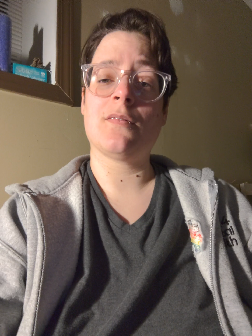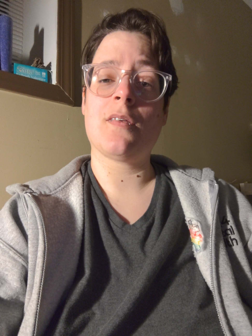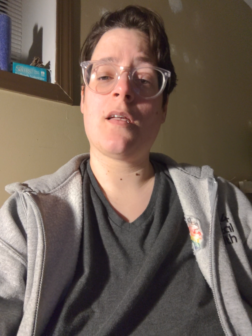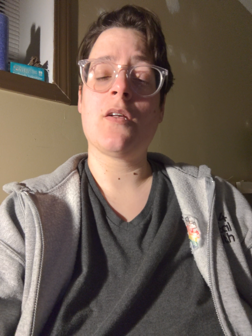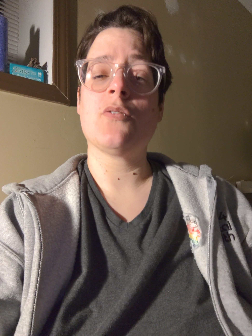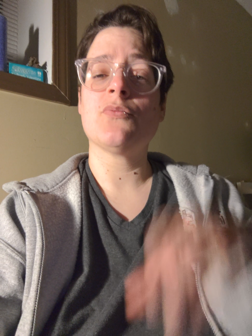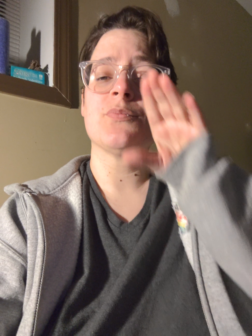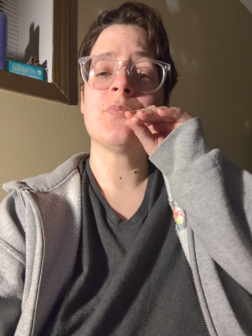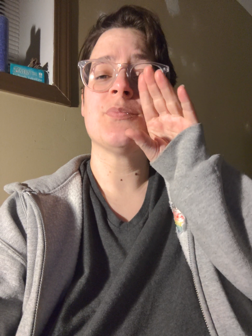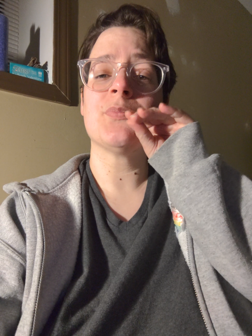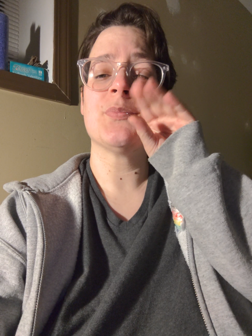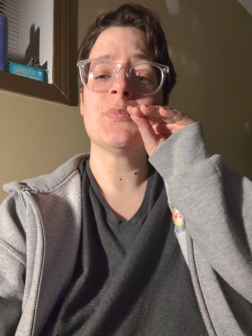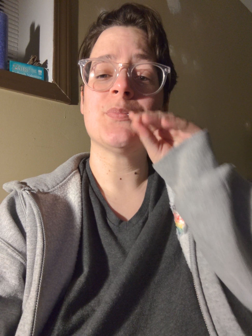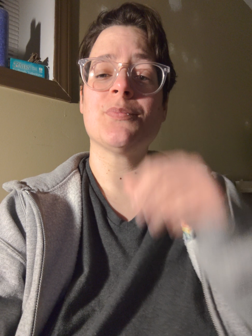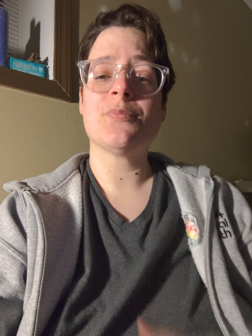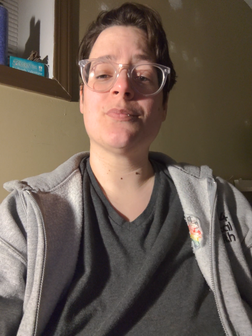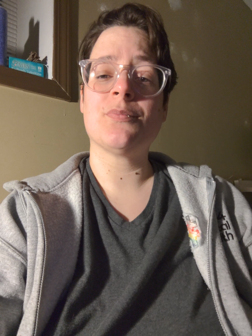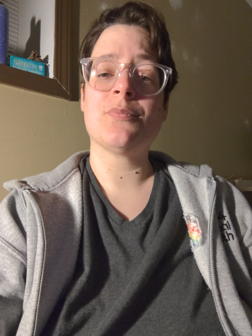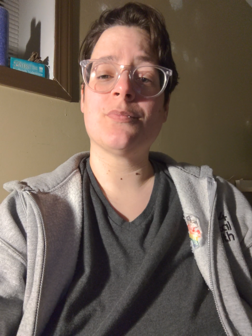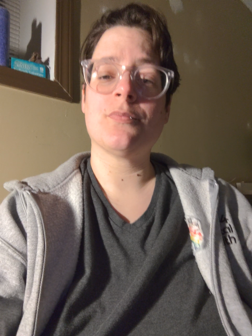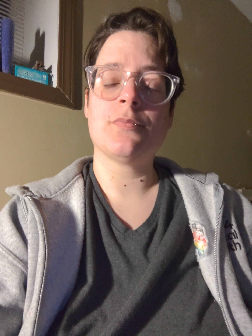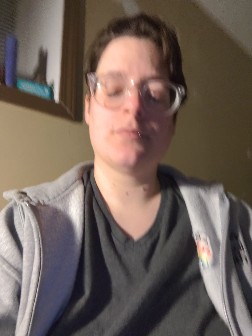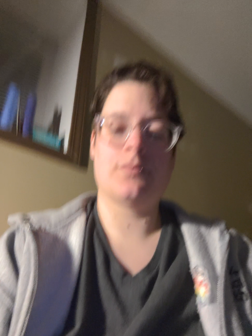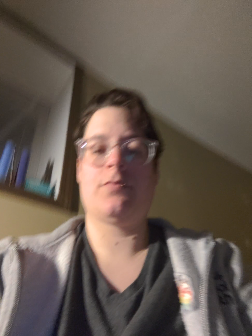goose